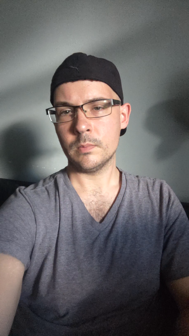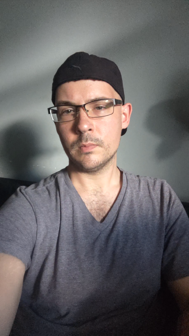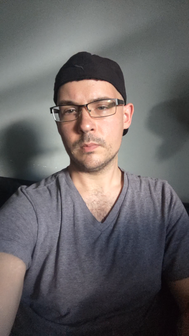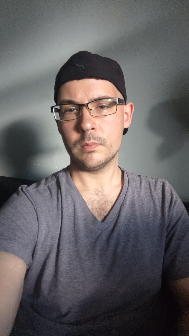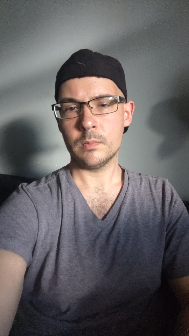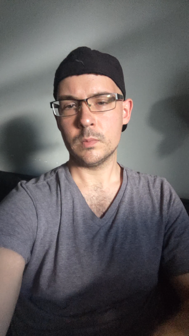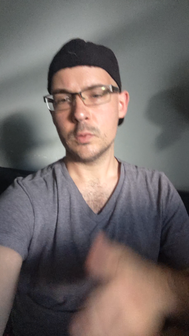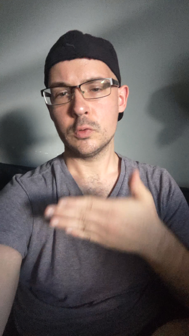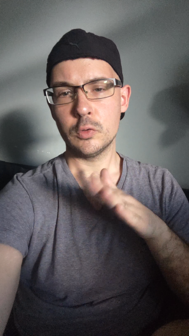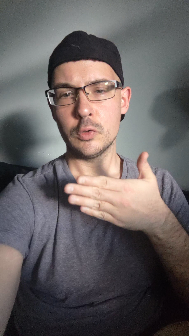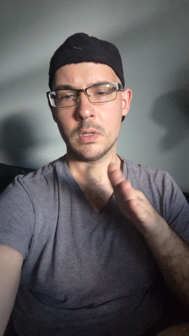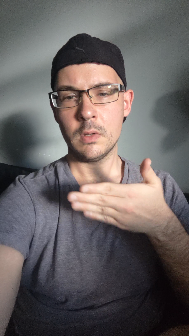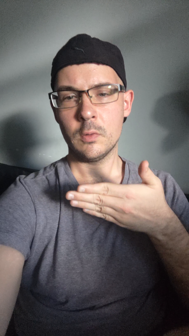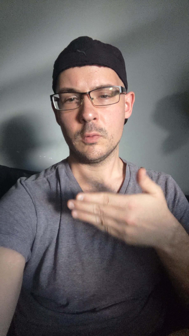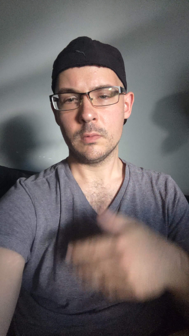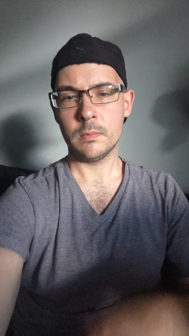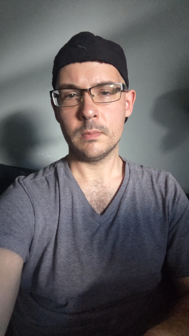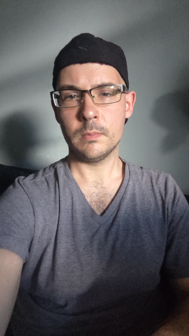share